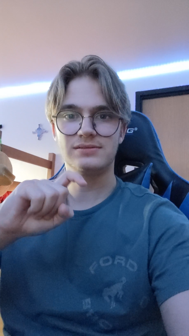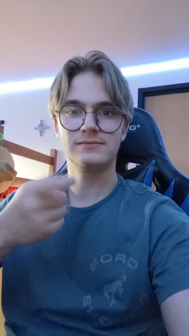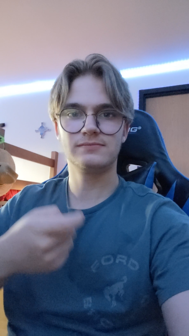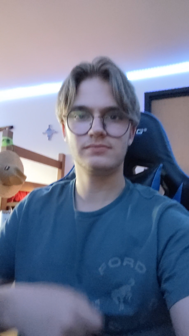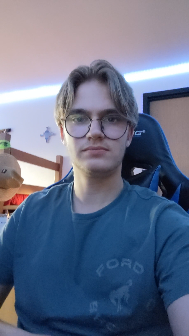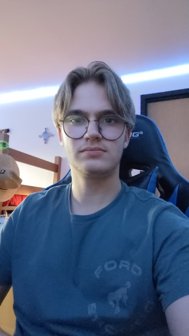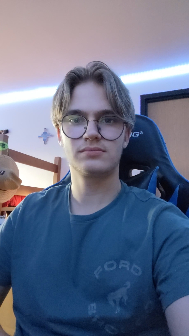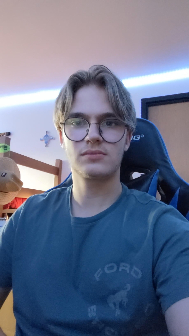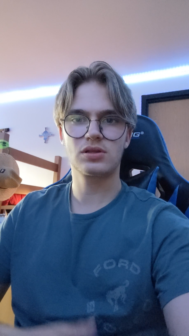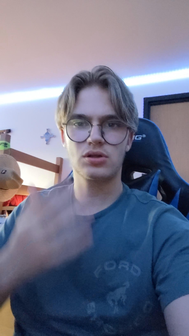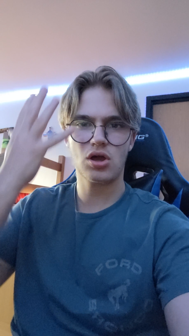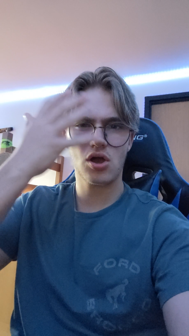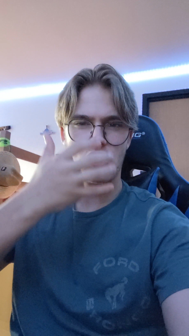dark